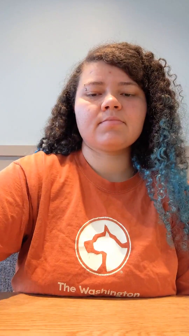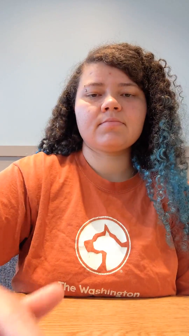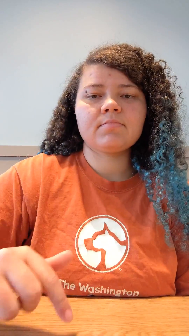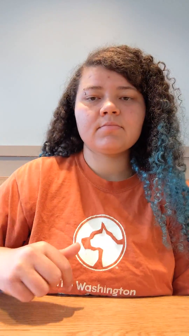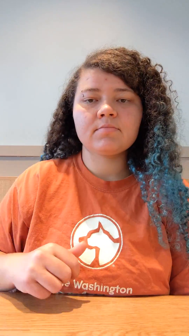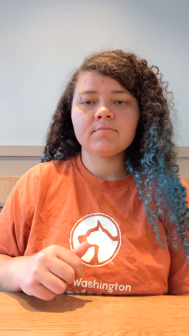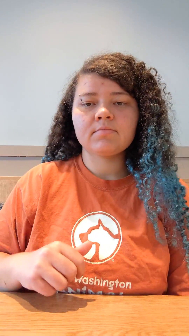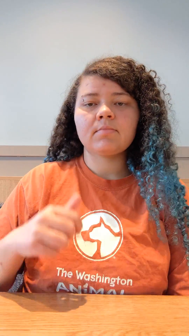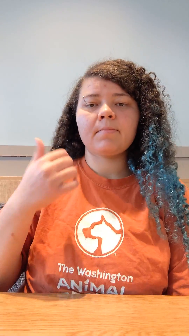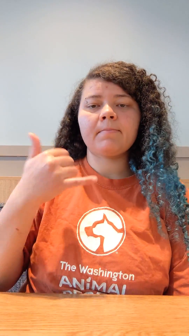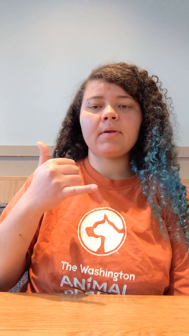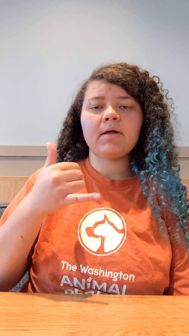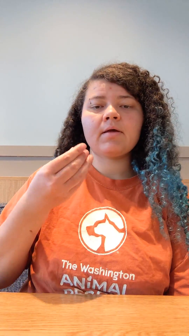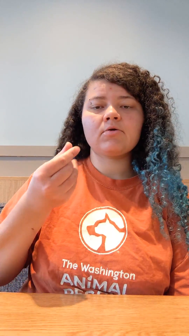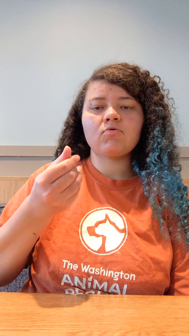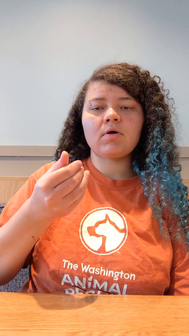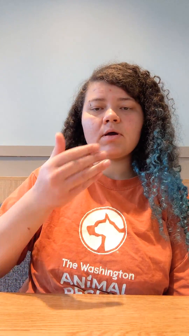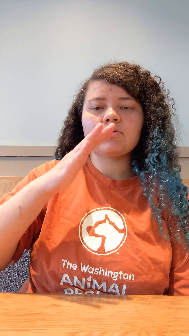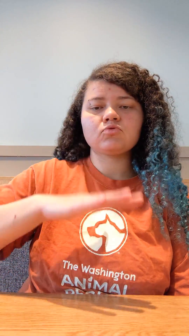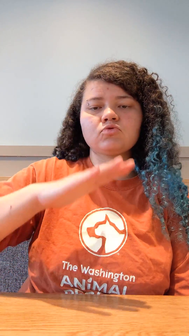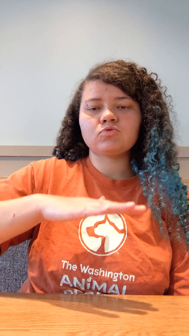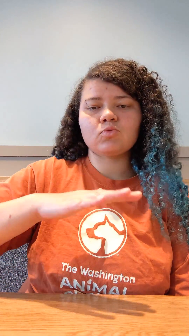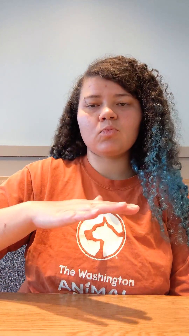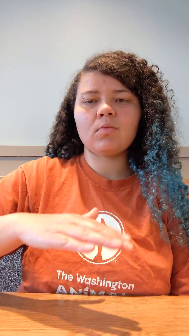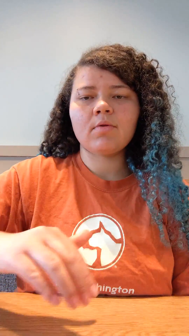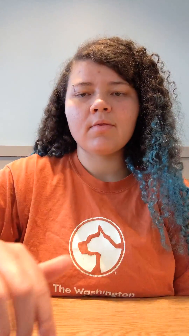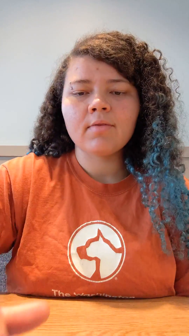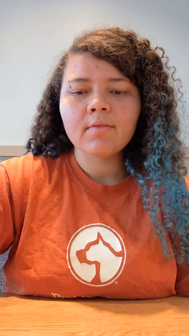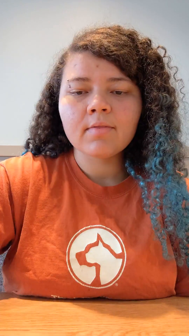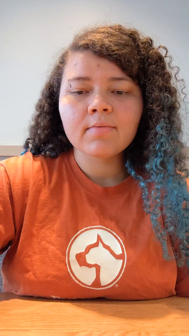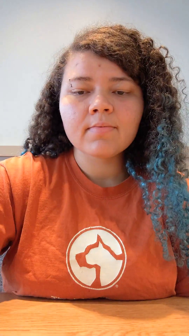playground